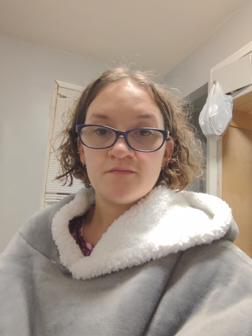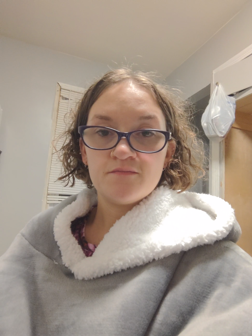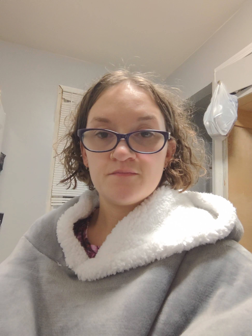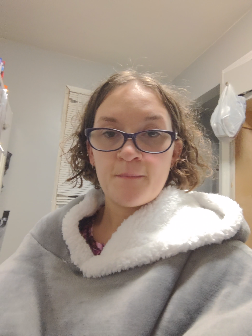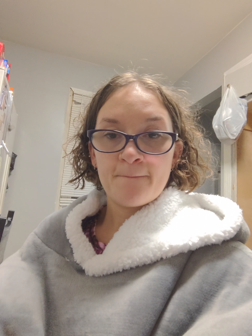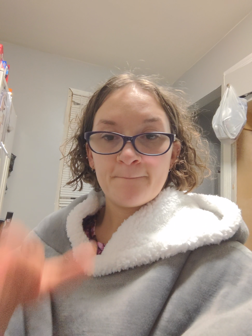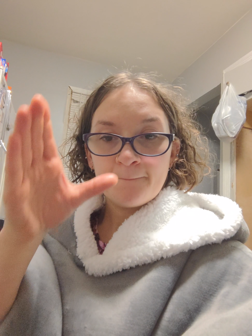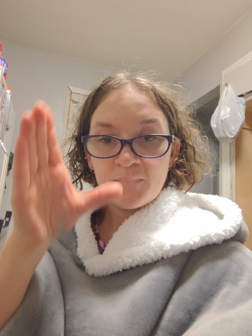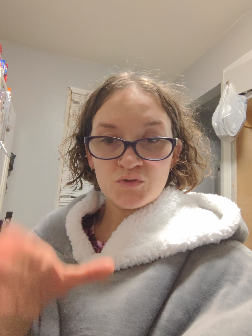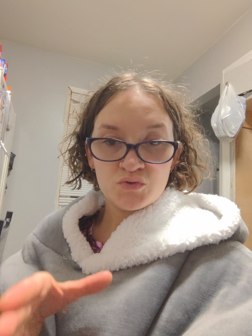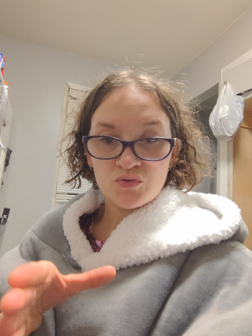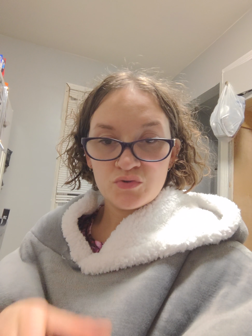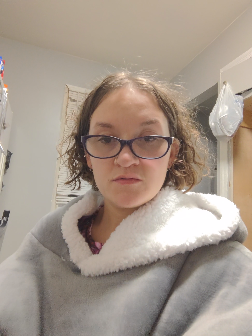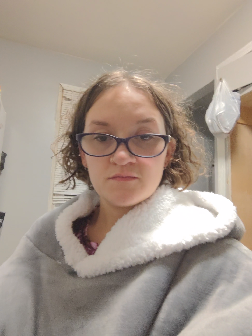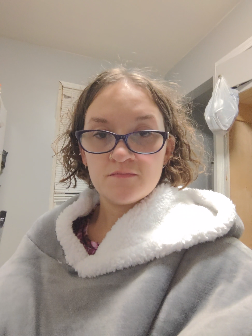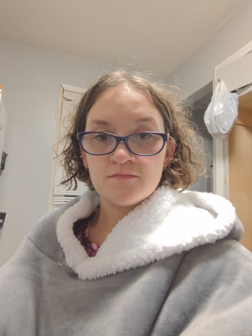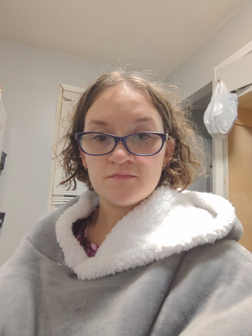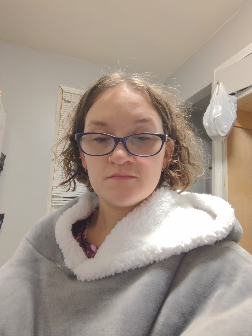person